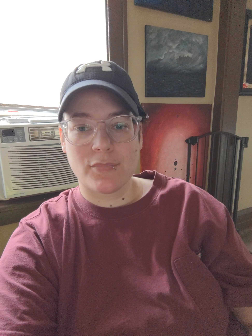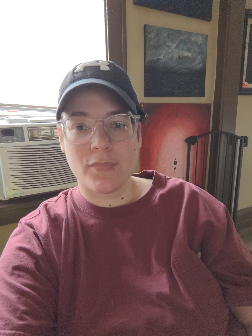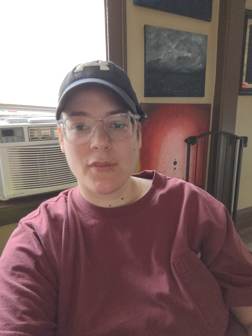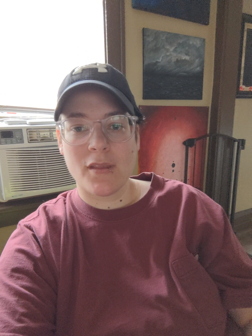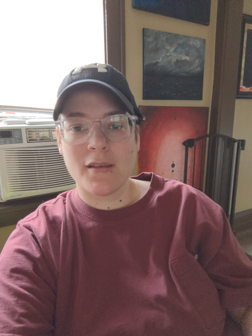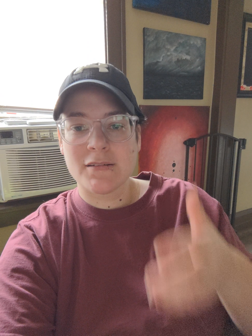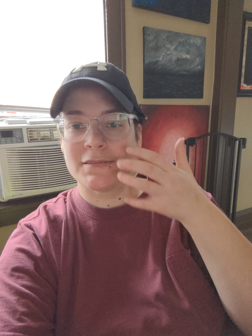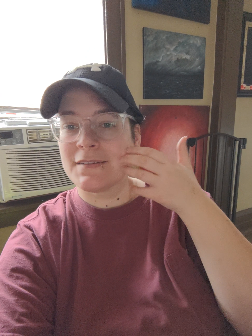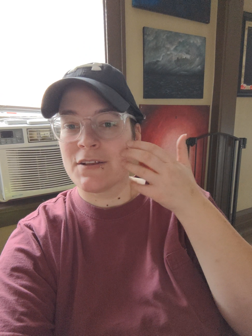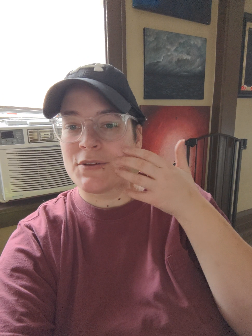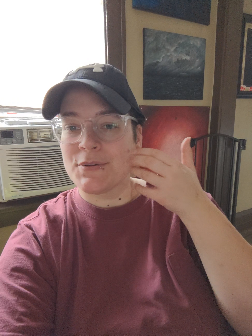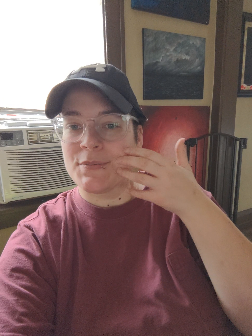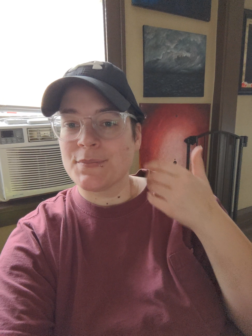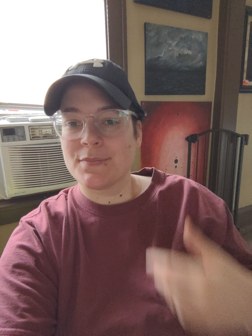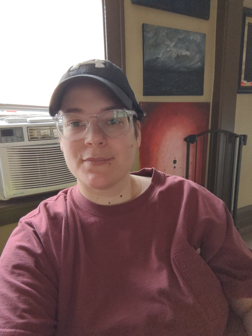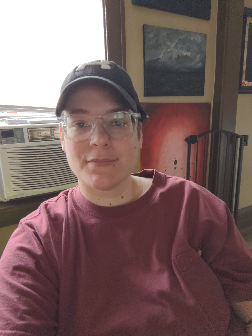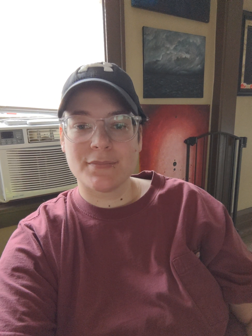tiger